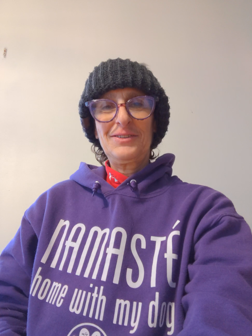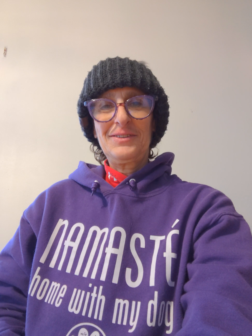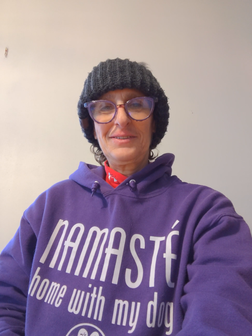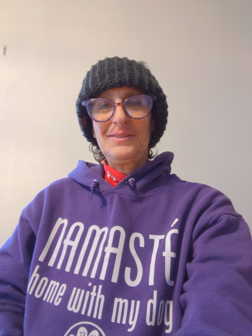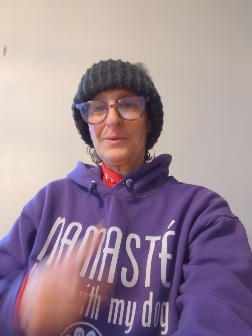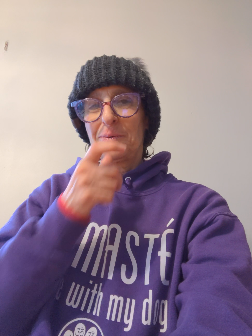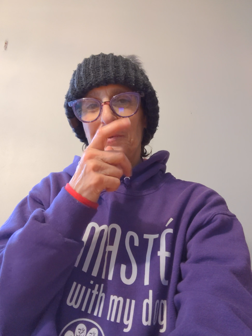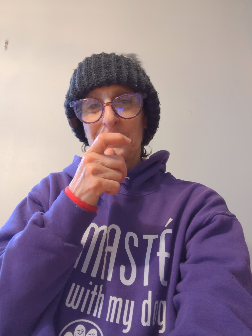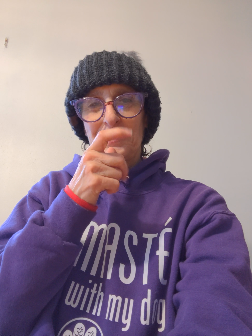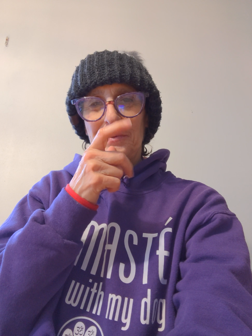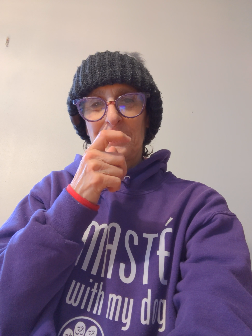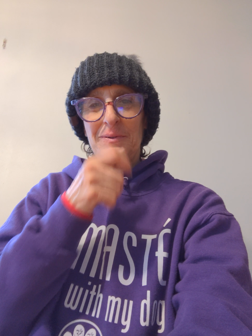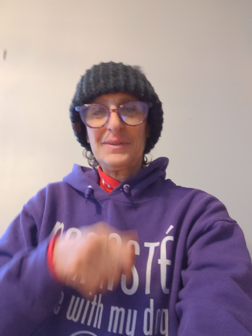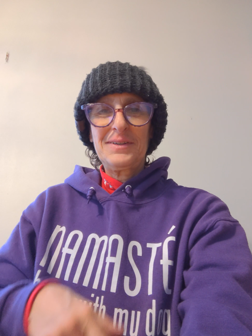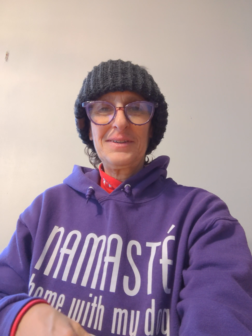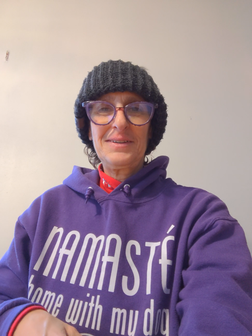who